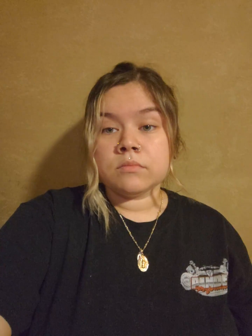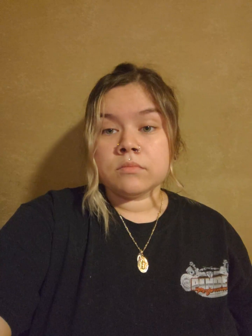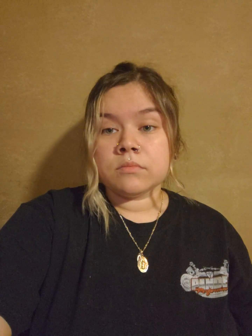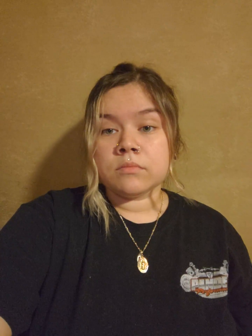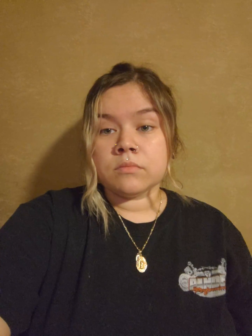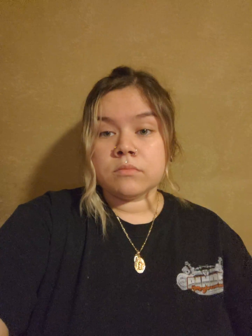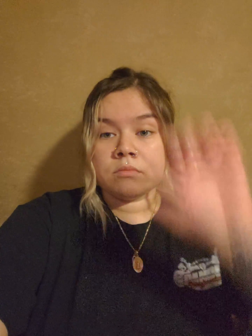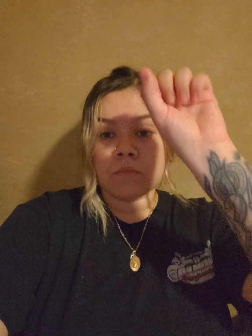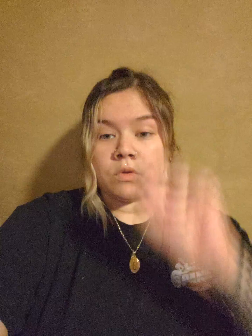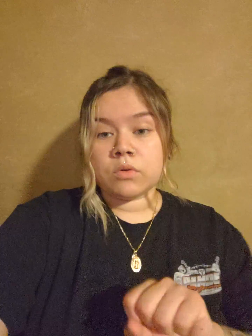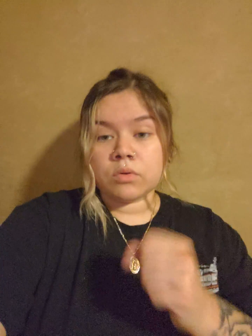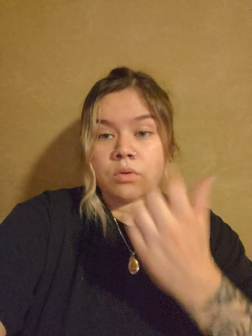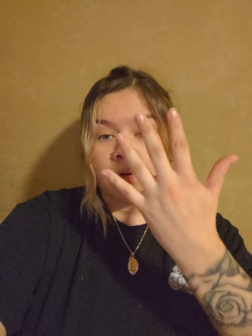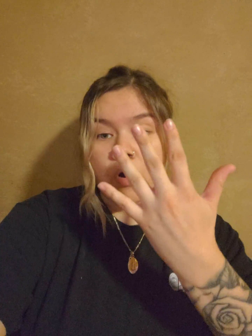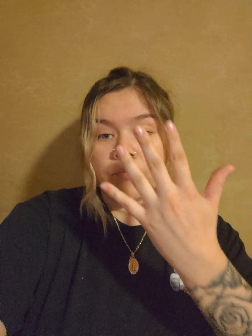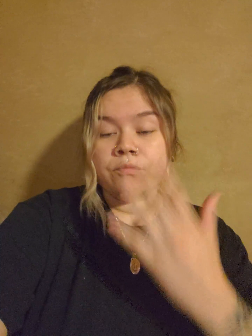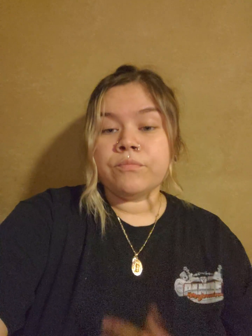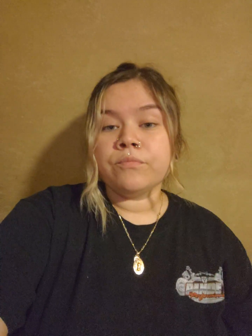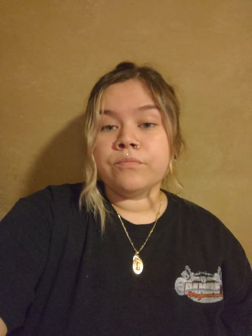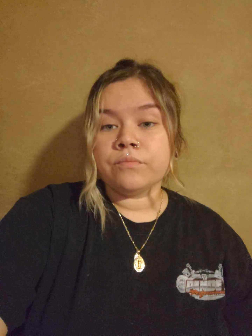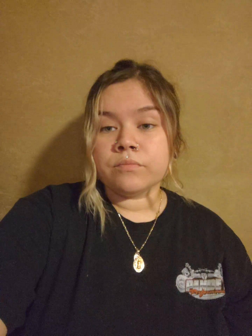gloves